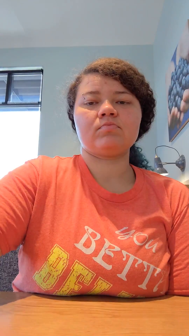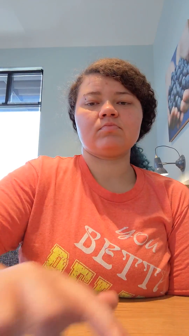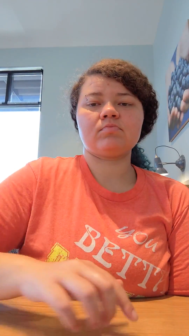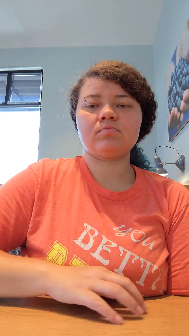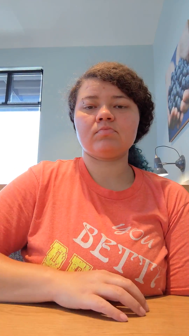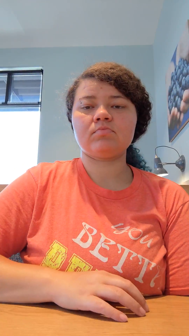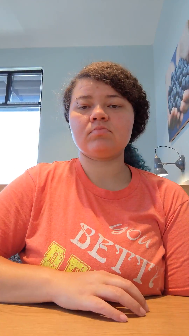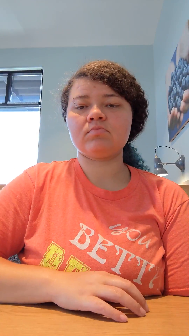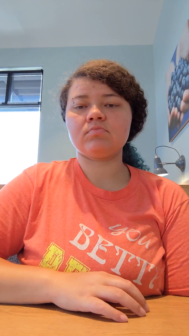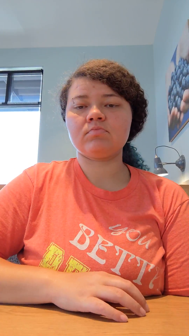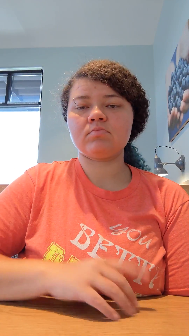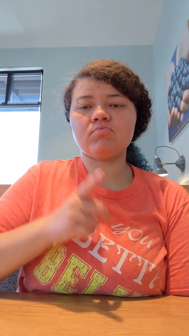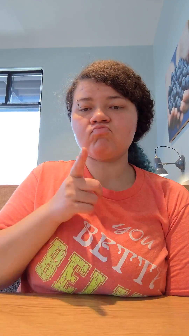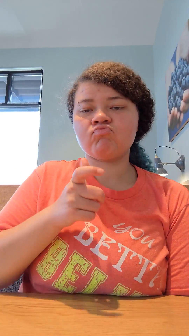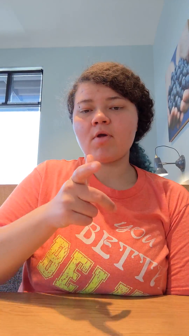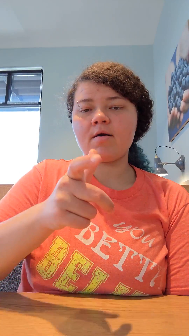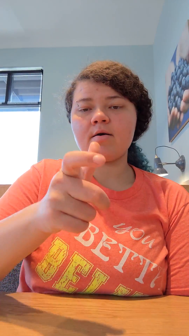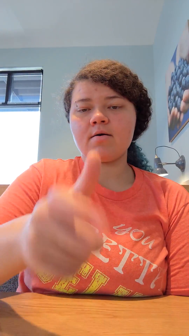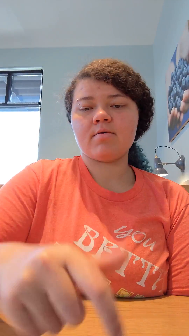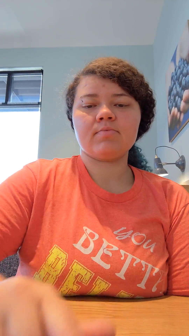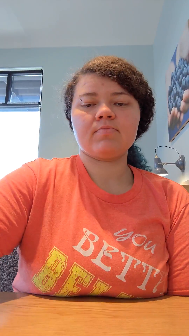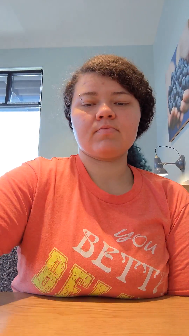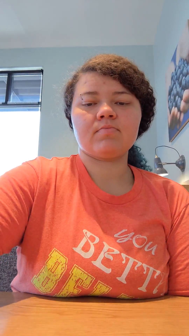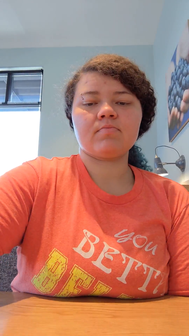run